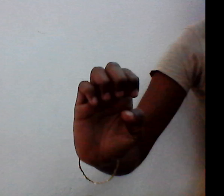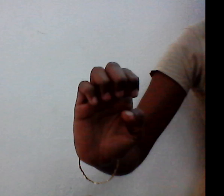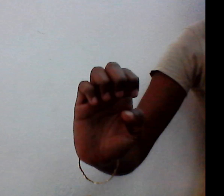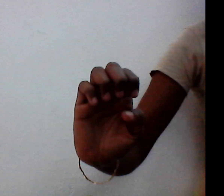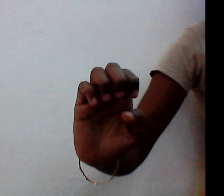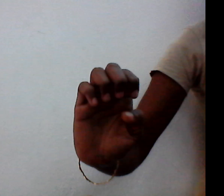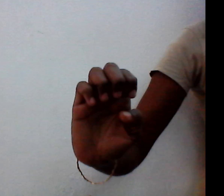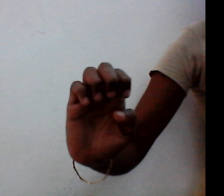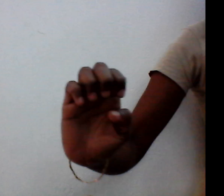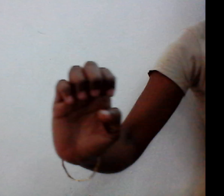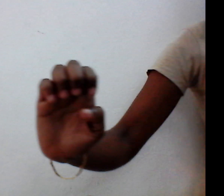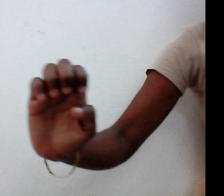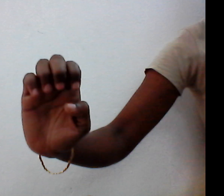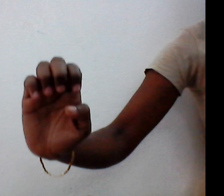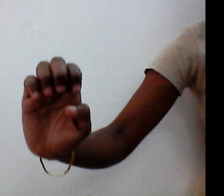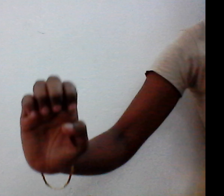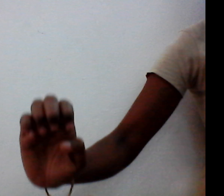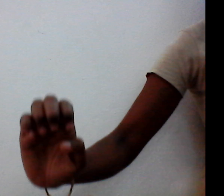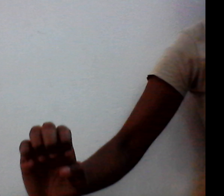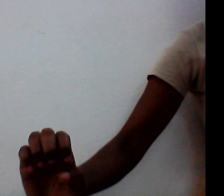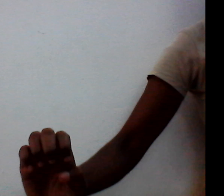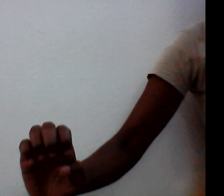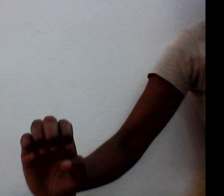ഈ